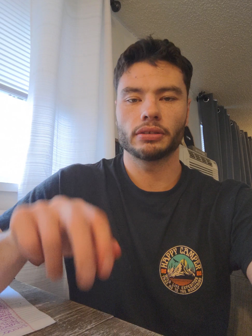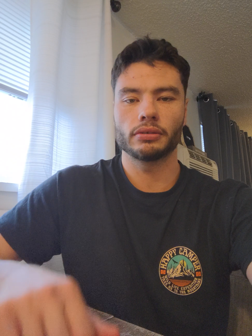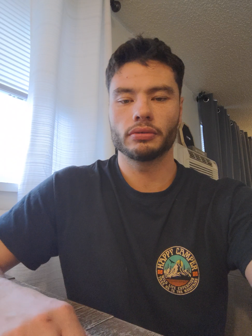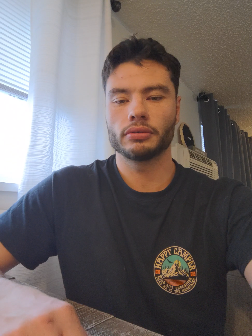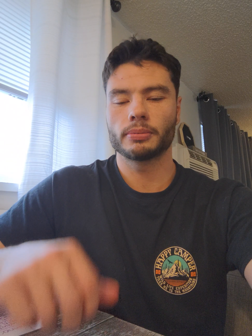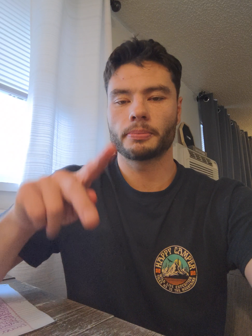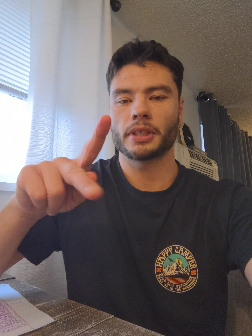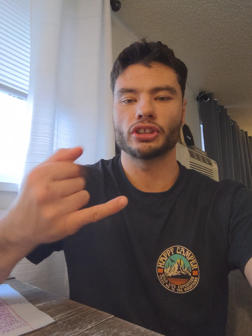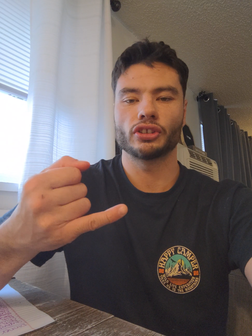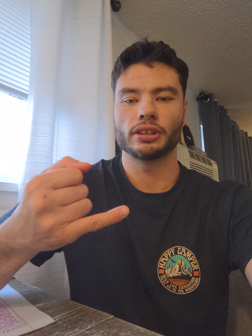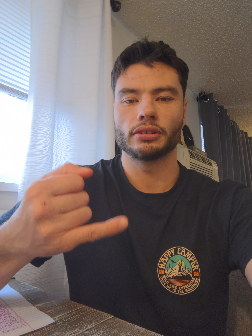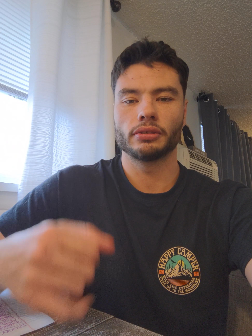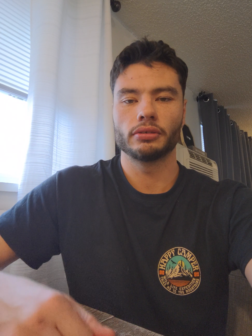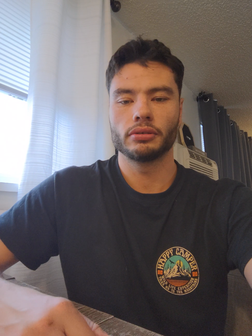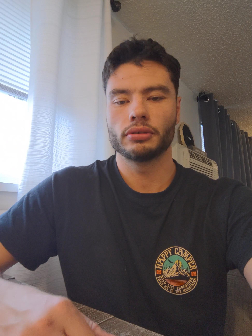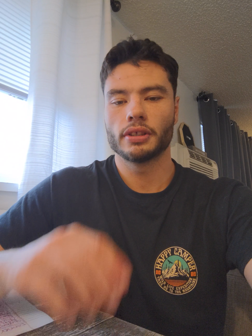pajamas